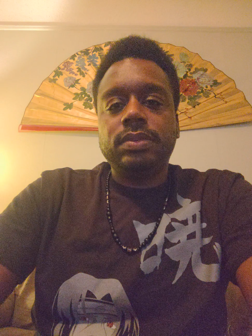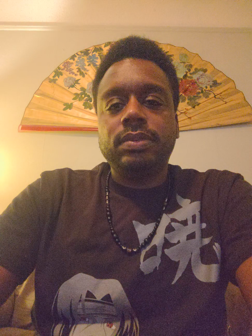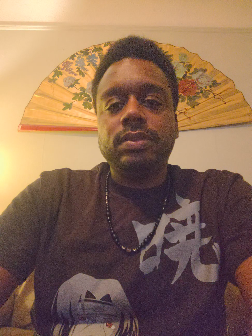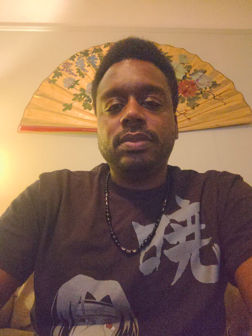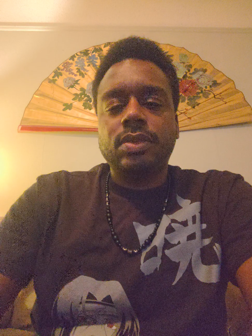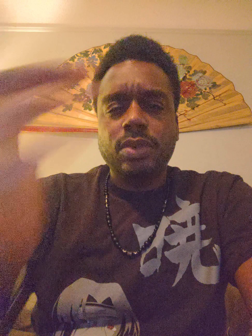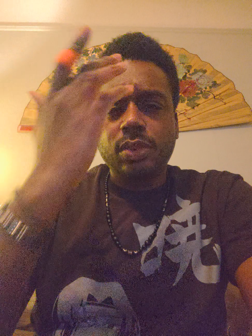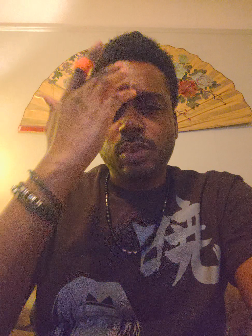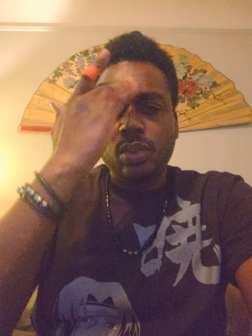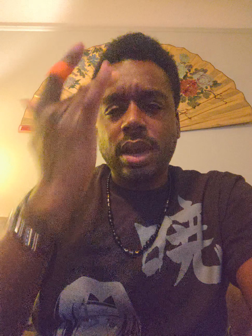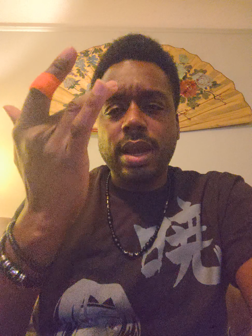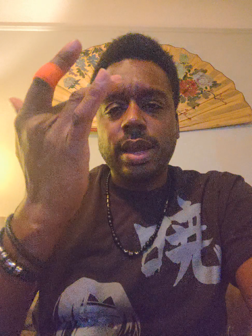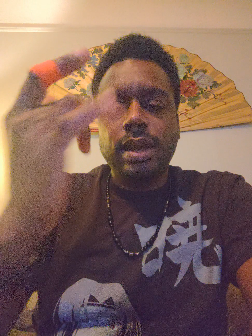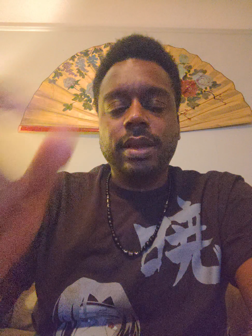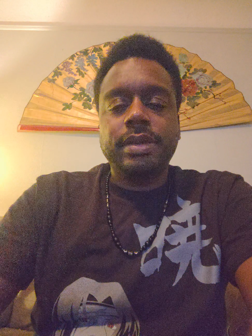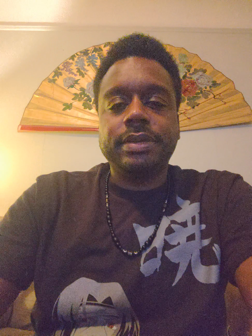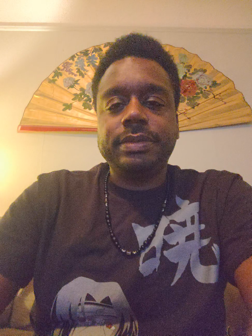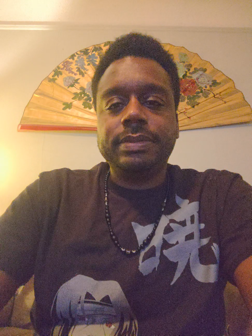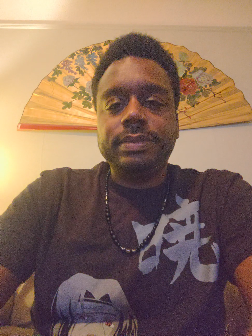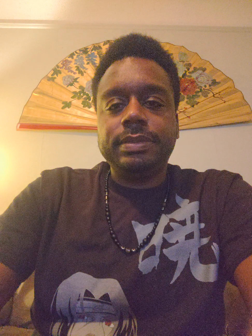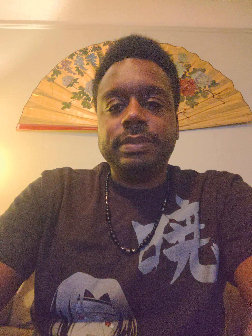why